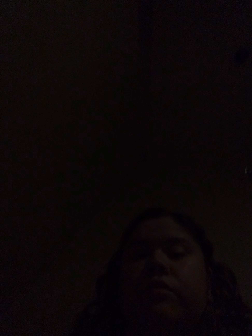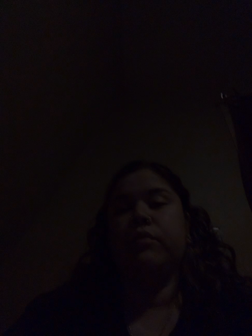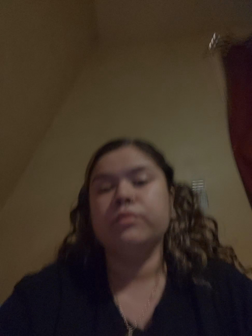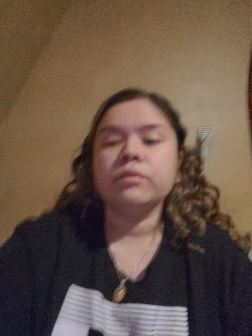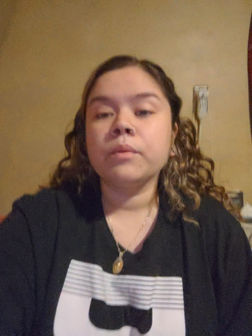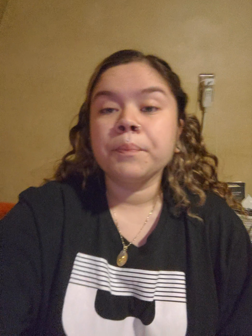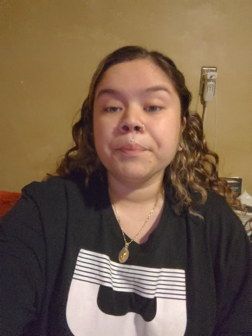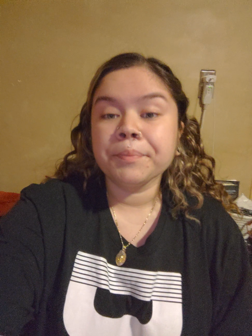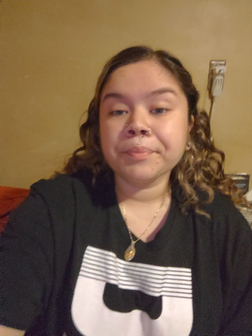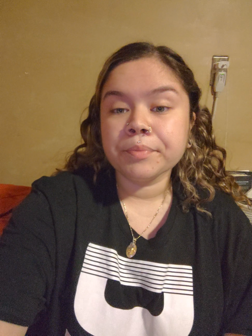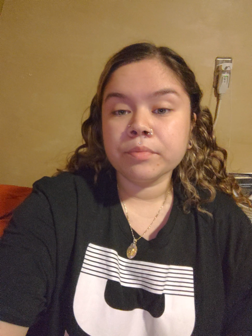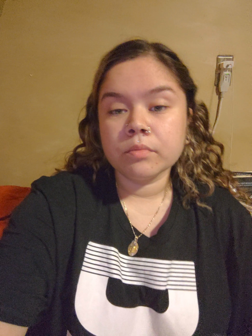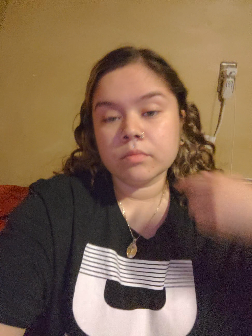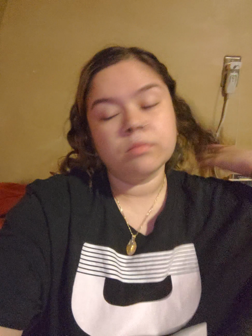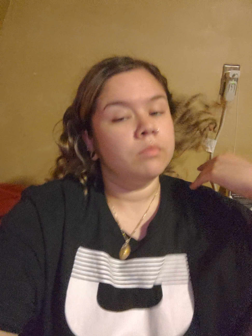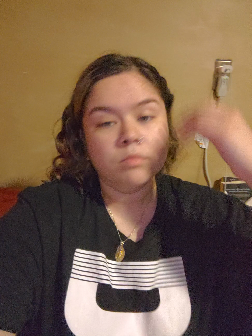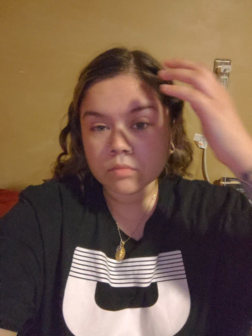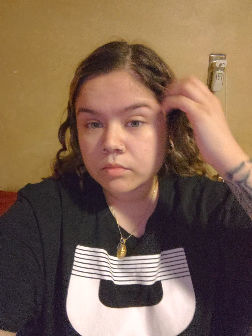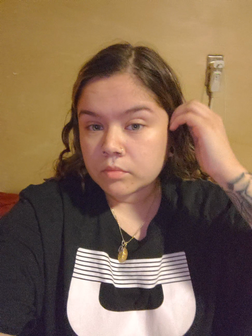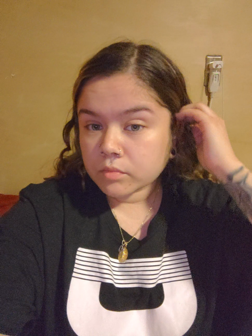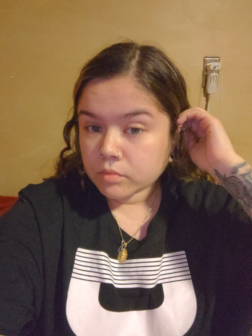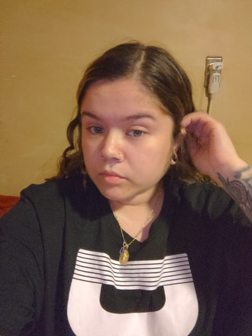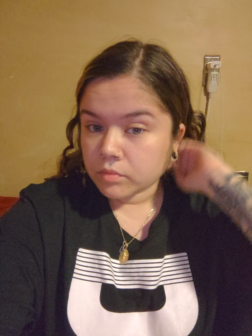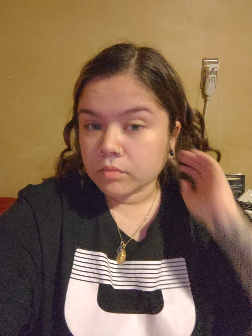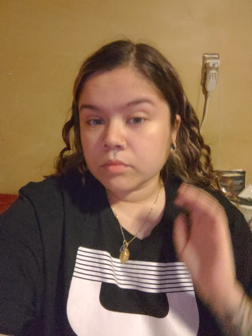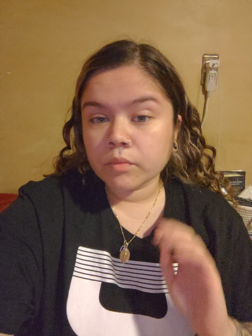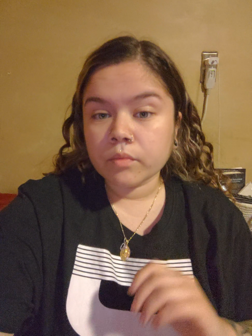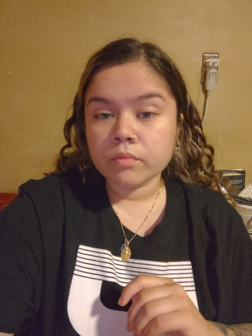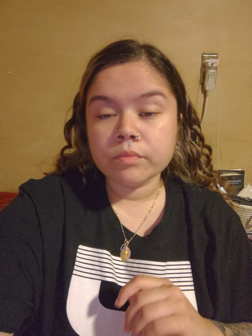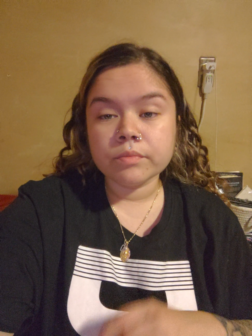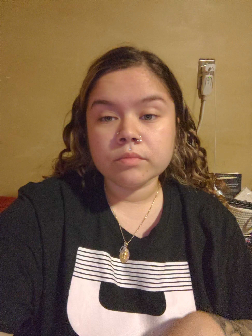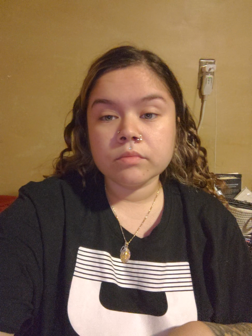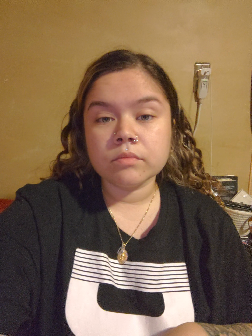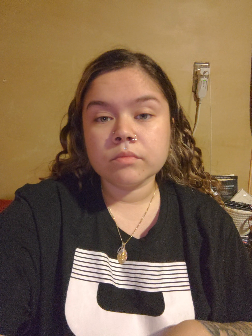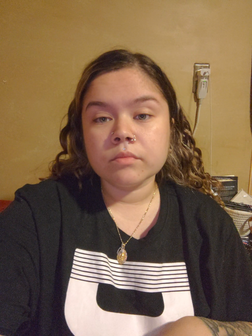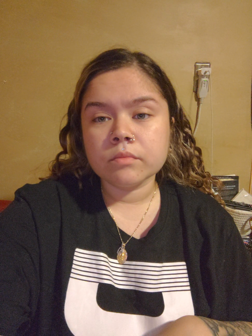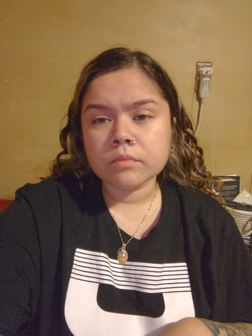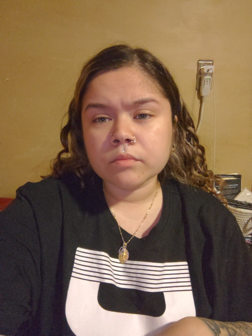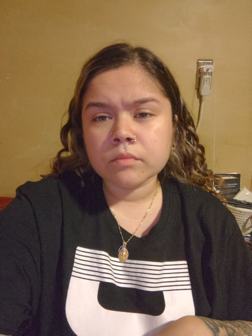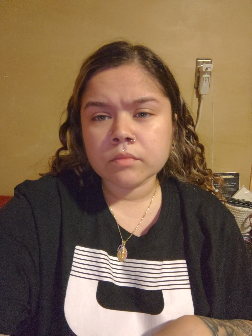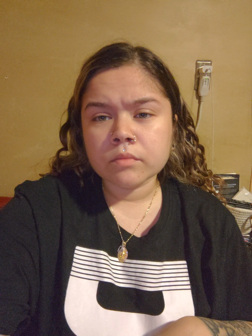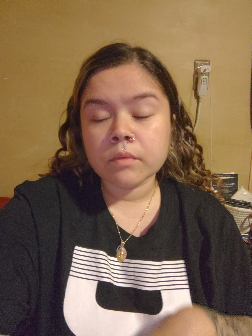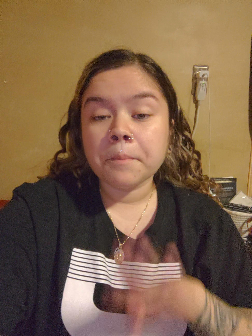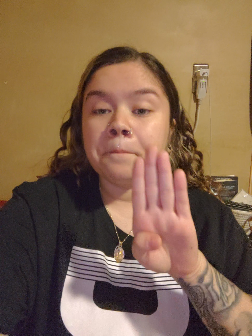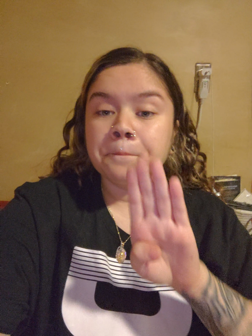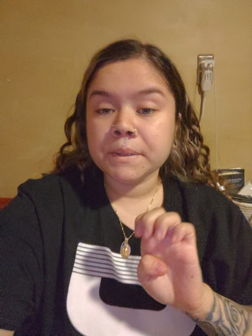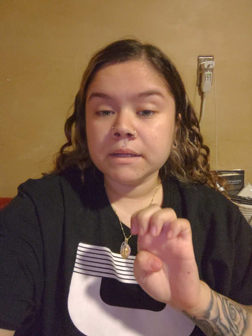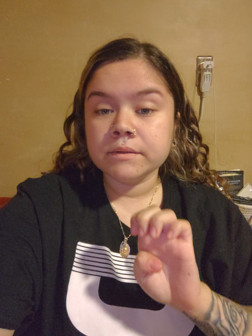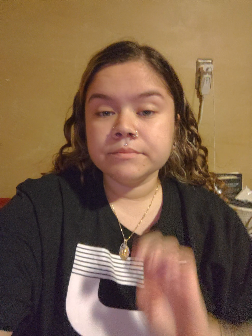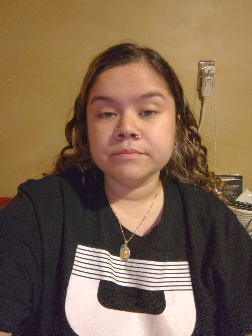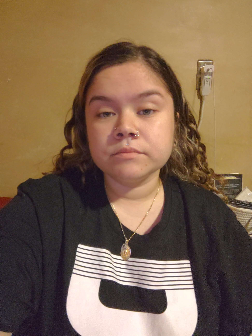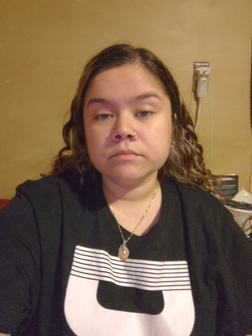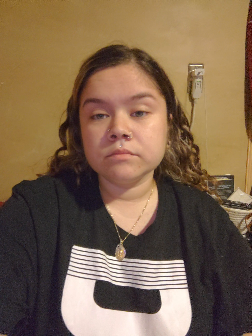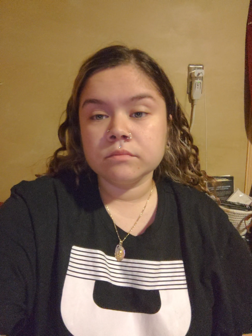be